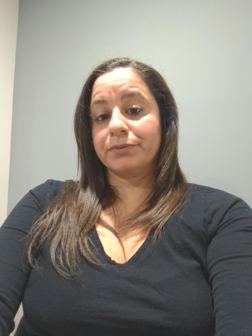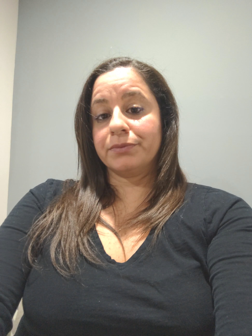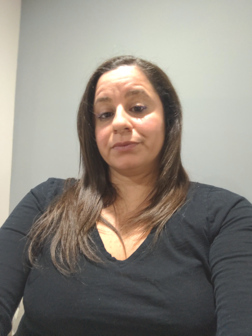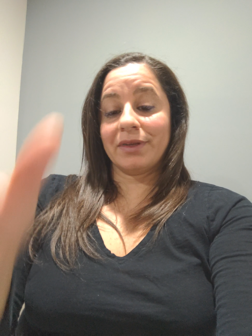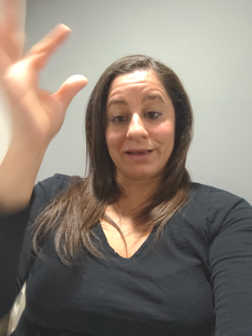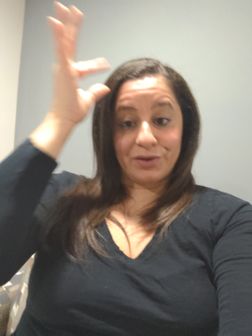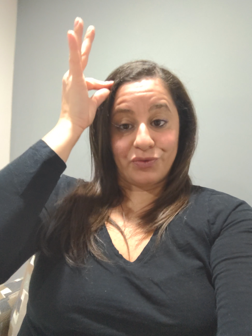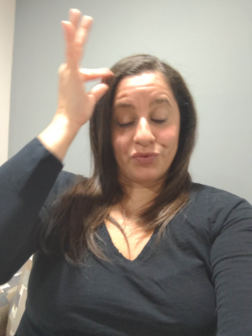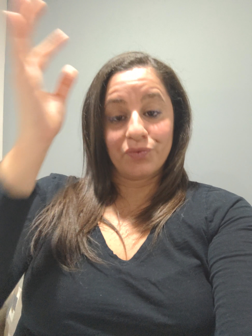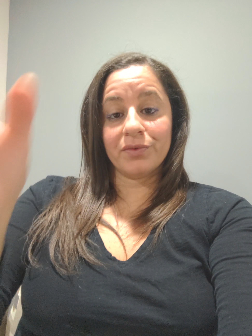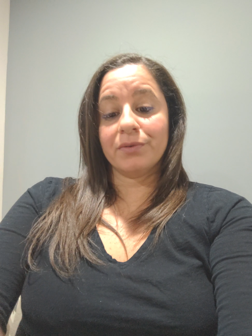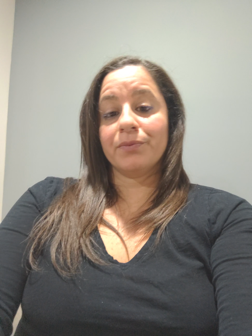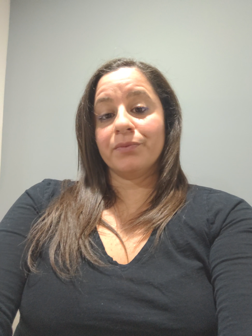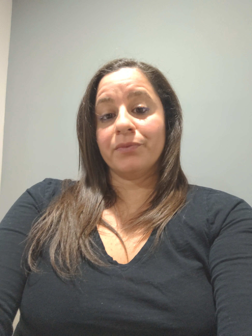hair